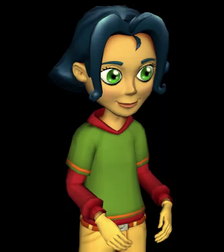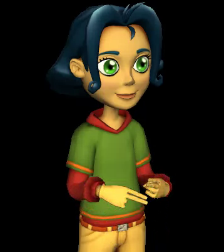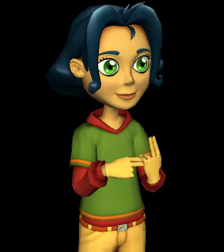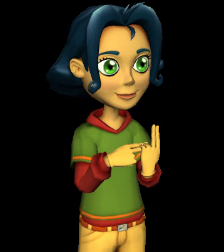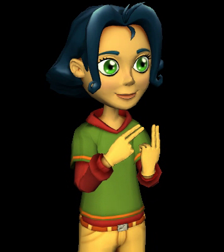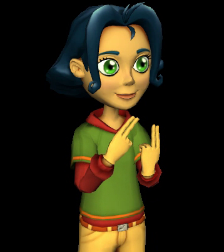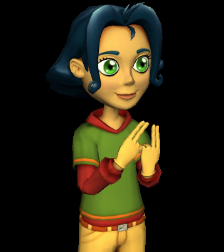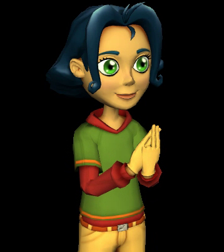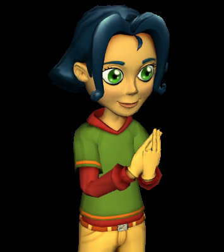يجيب